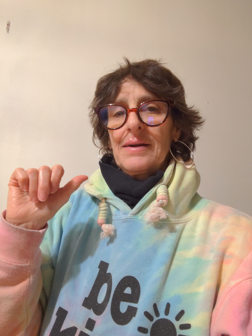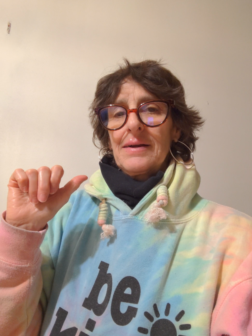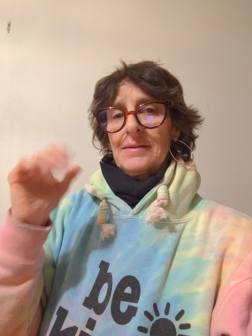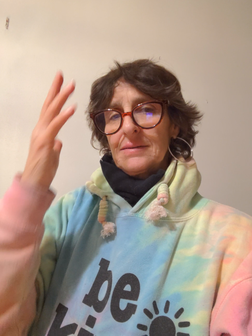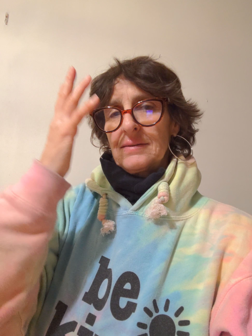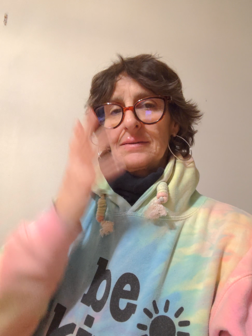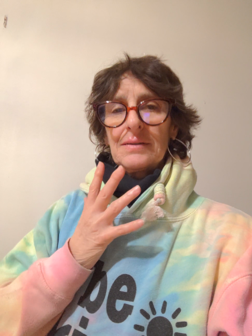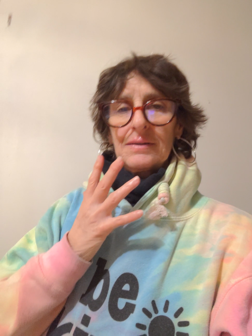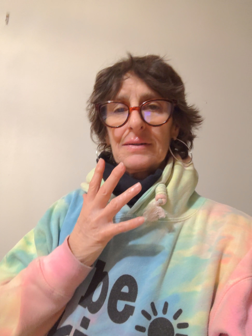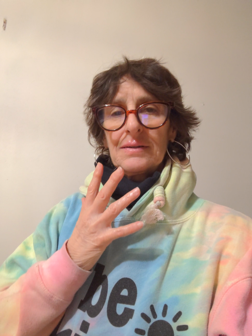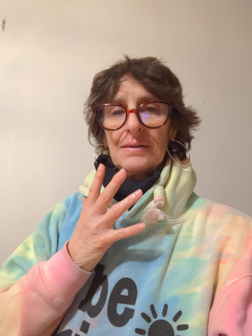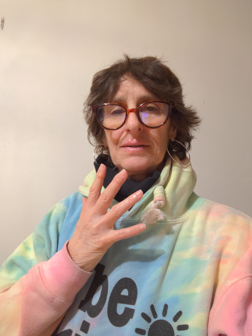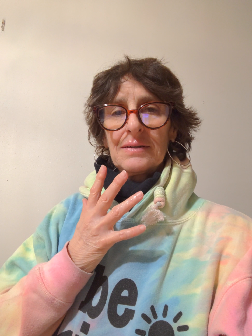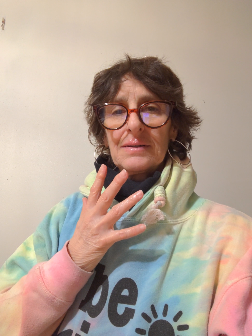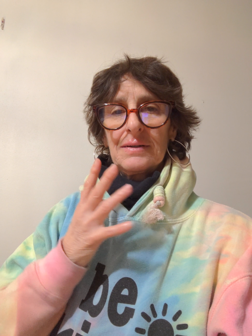sad